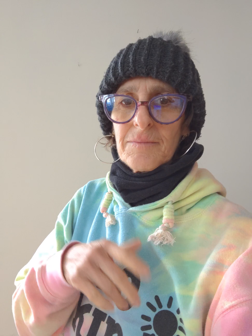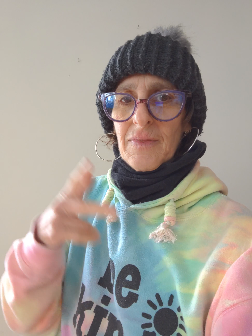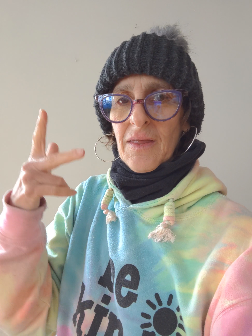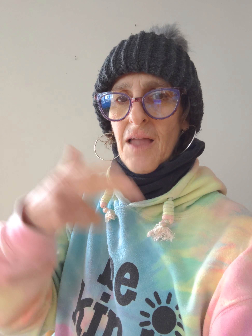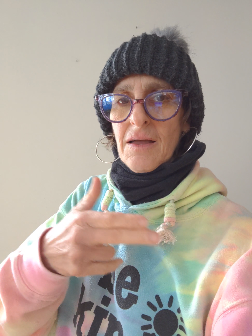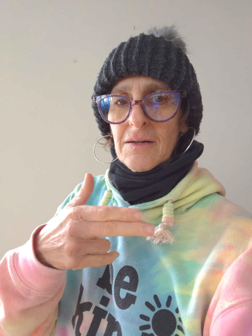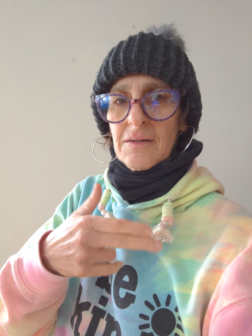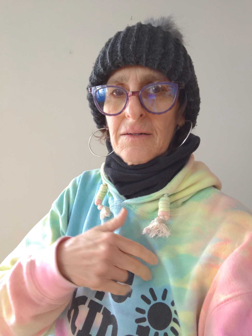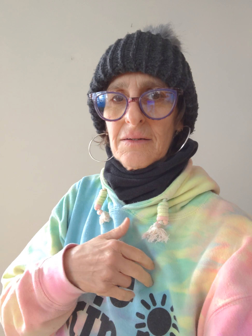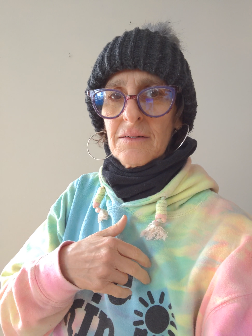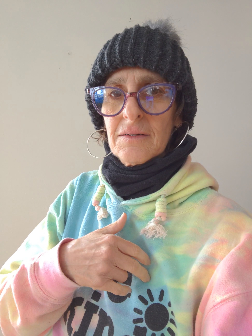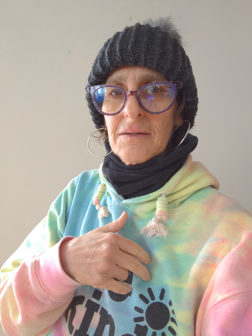cut